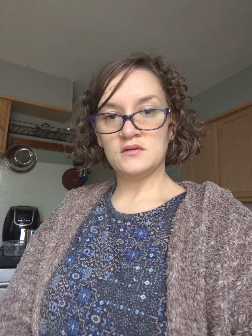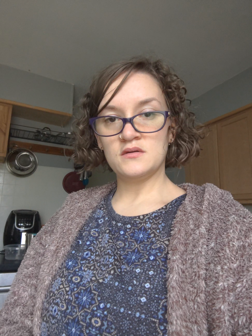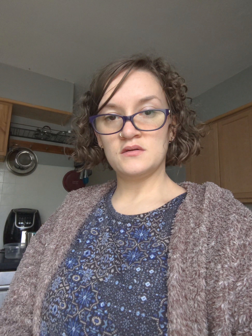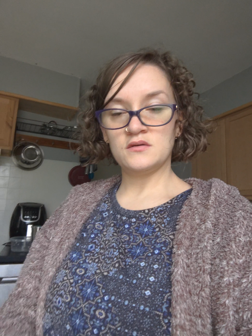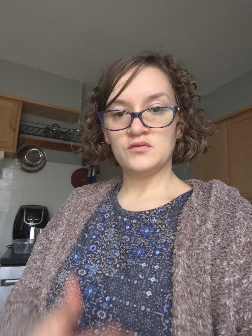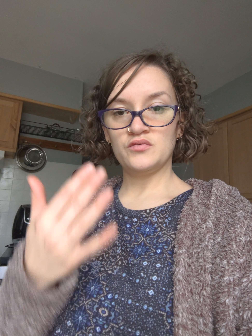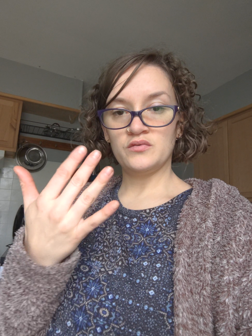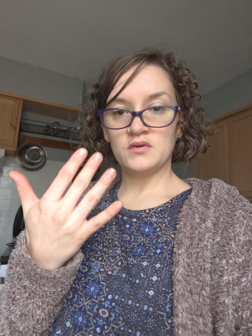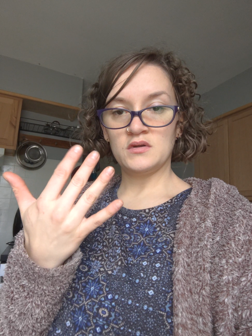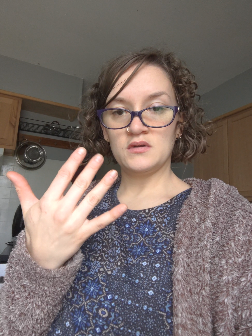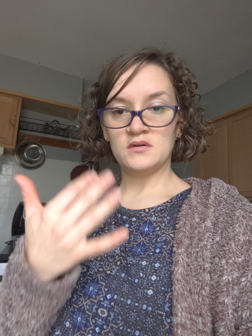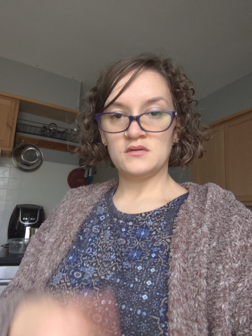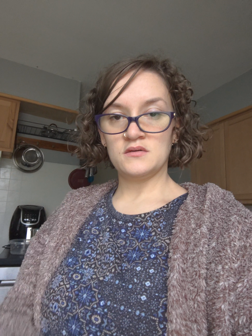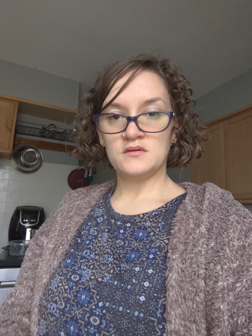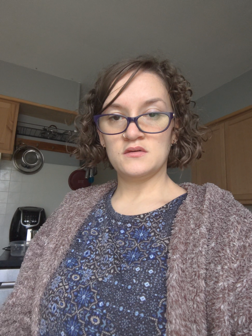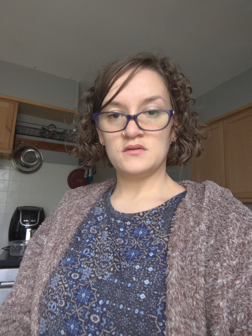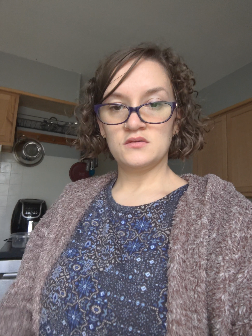wait